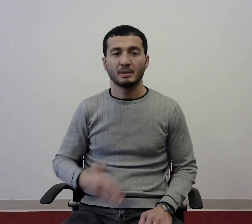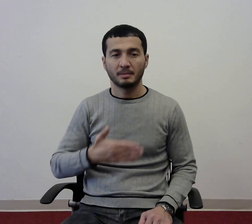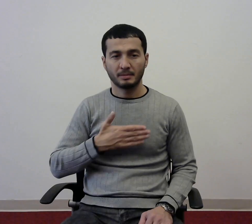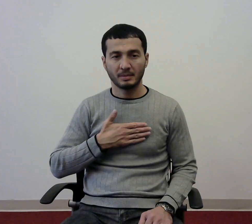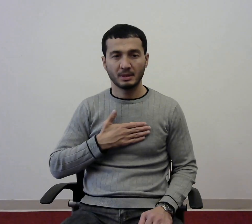mən